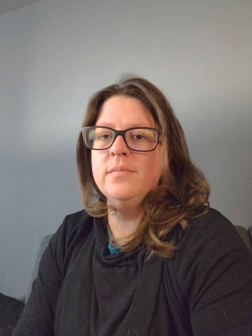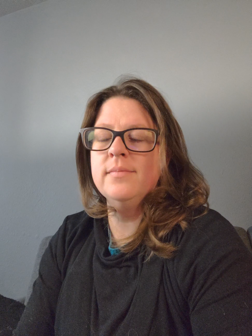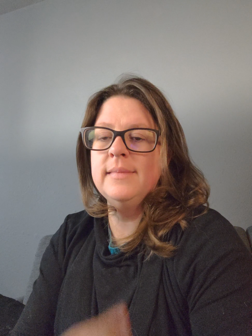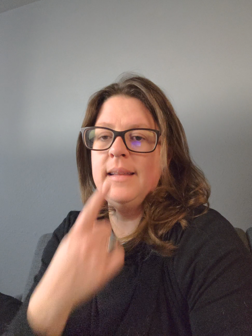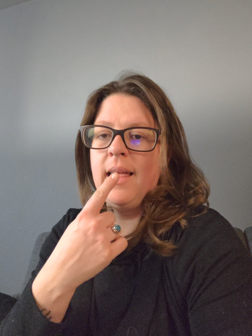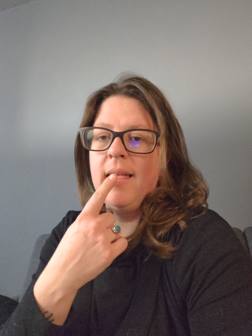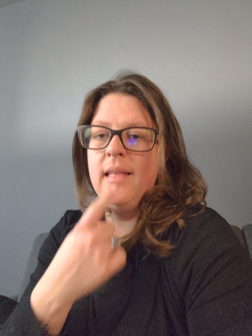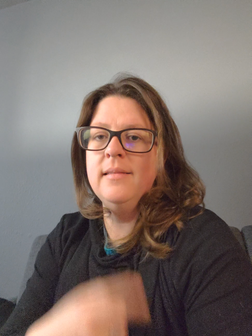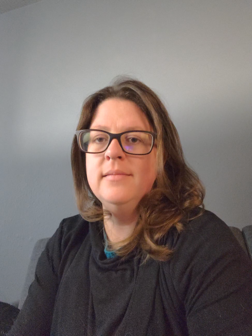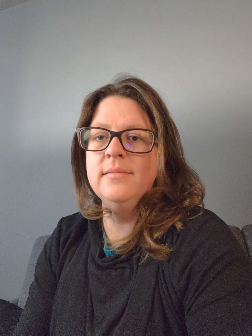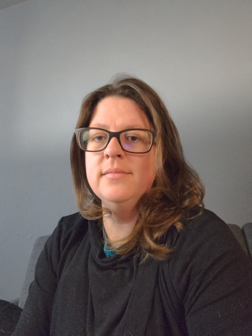tongue